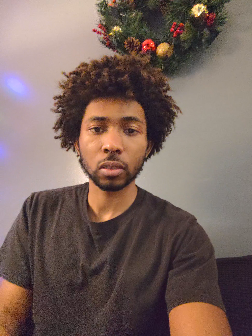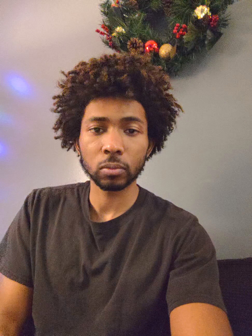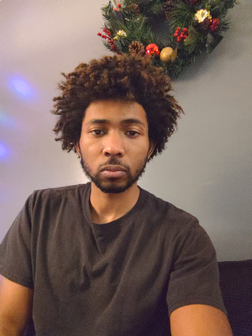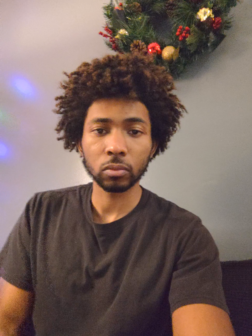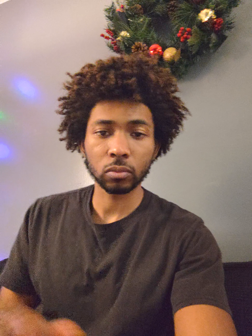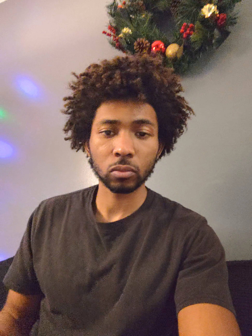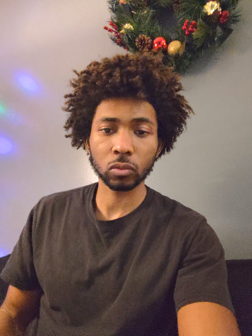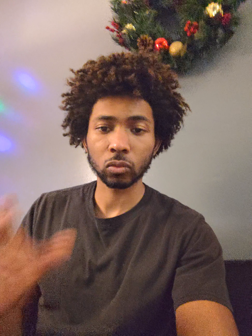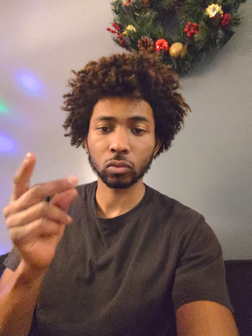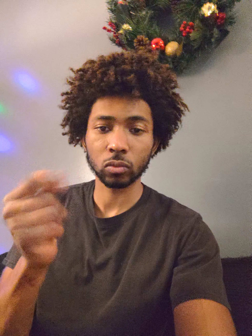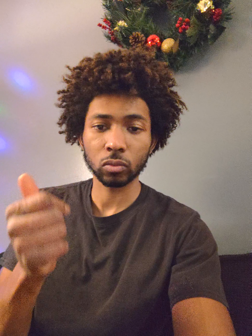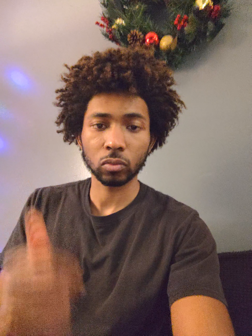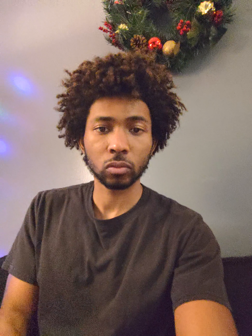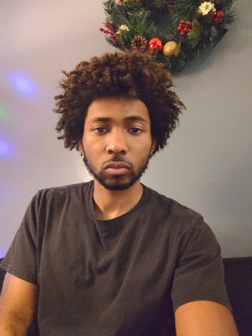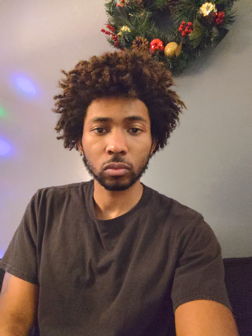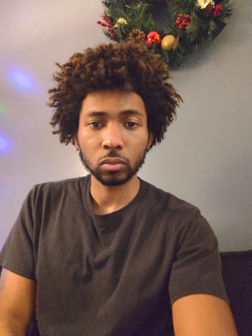dog